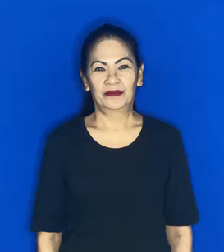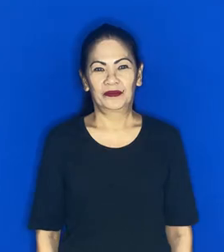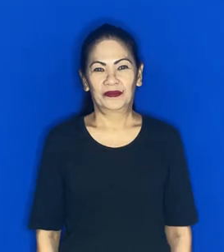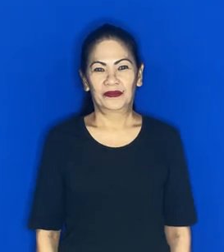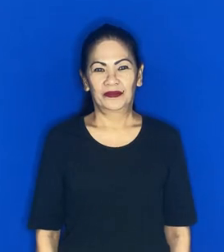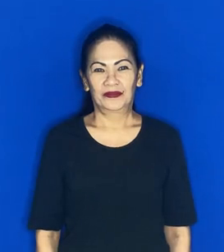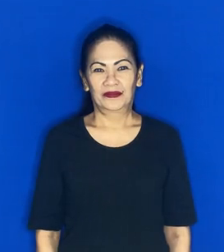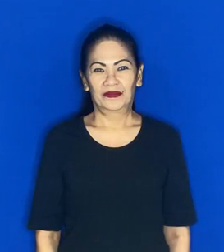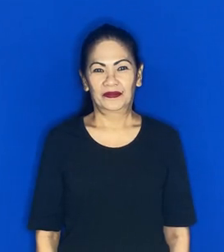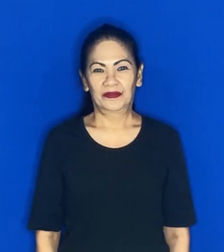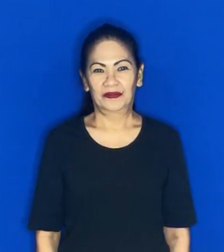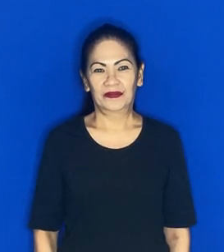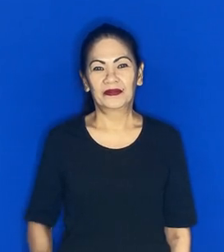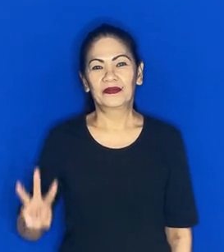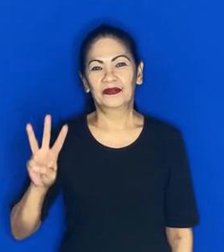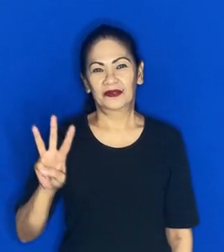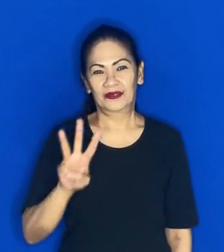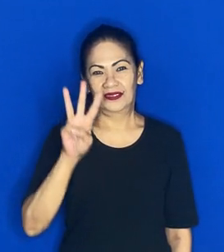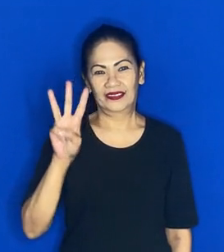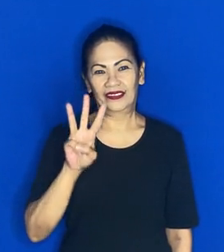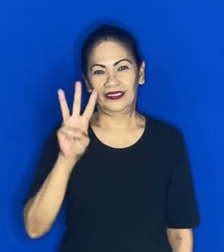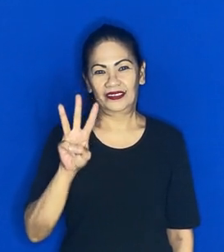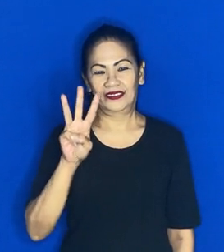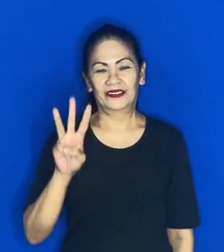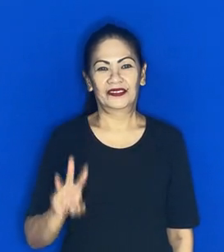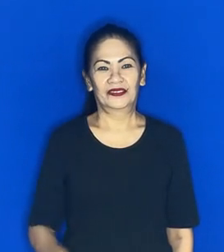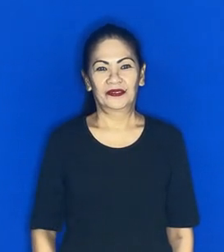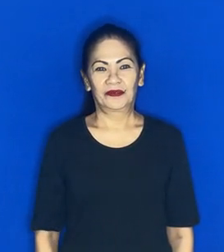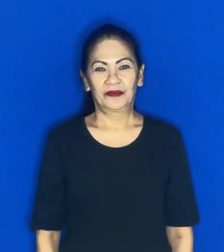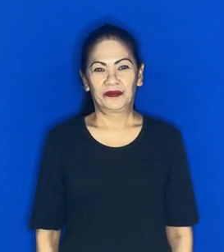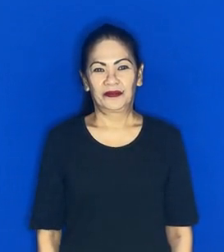wednesday